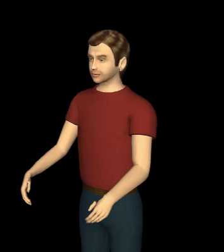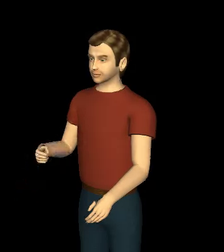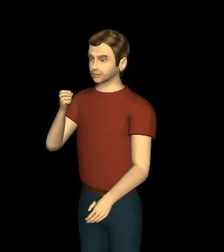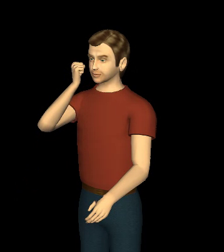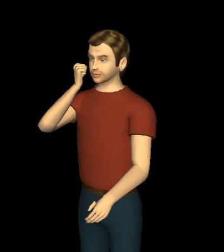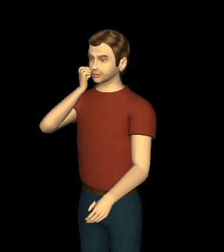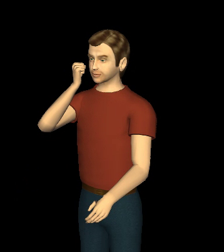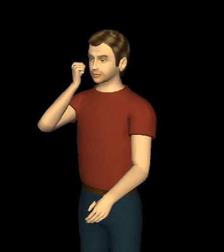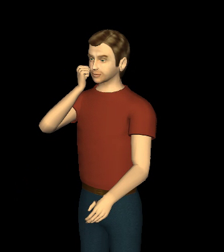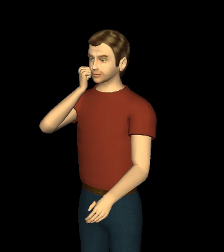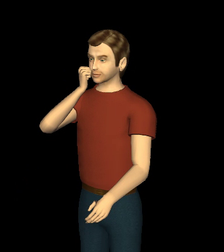معجنات